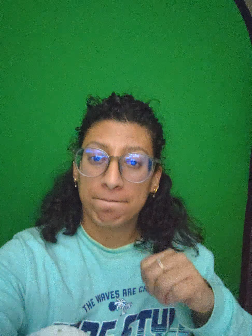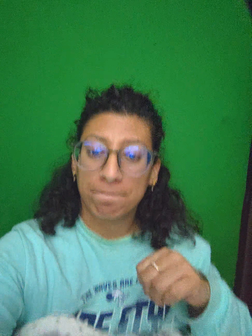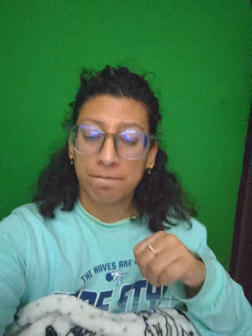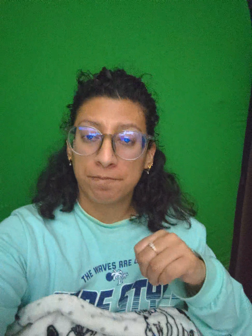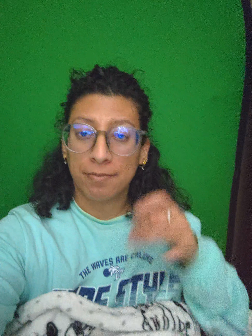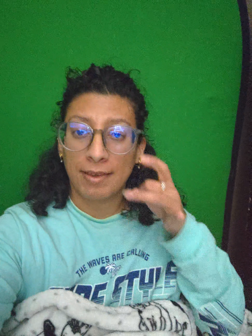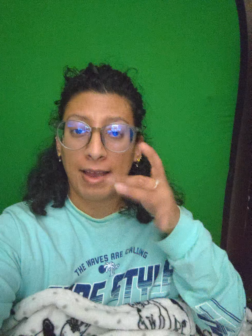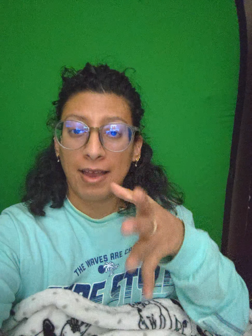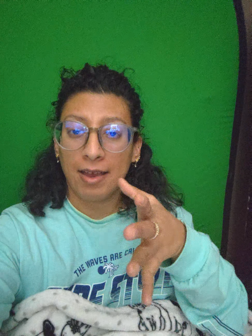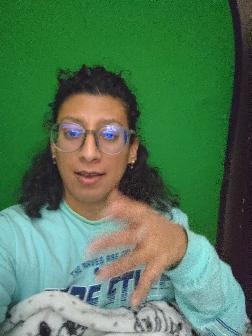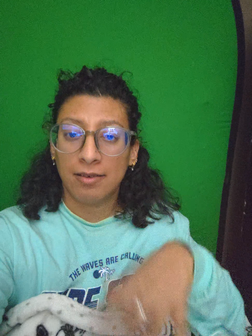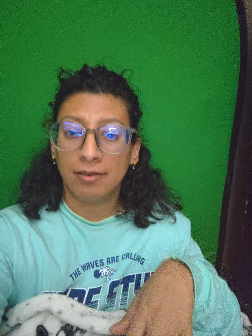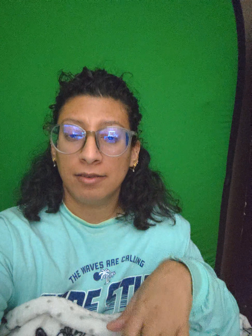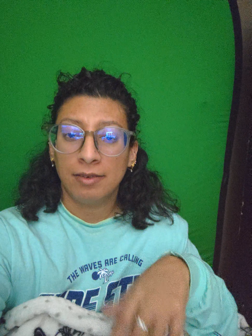hate